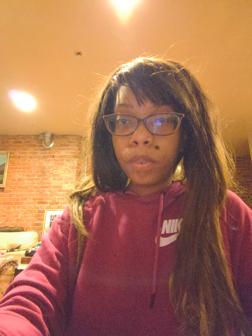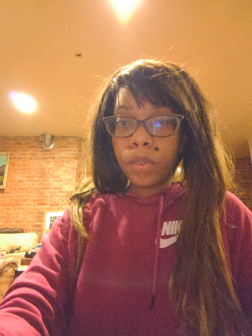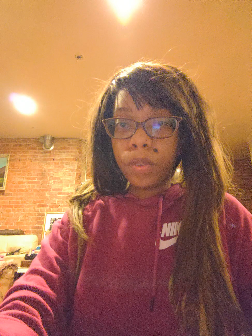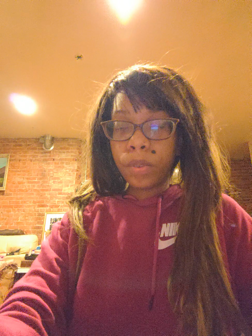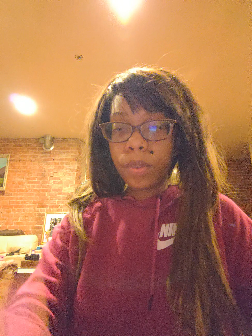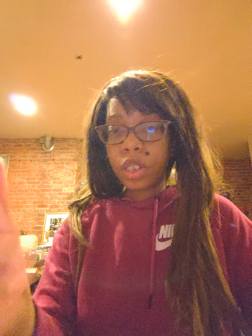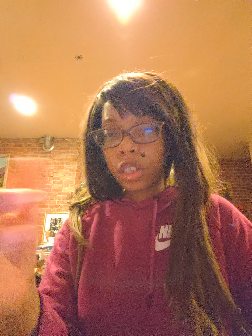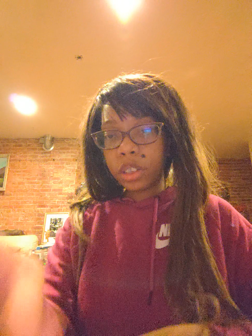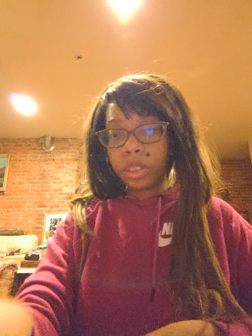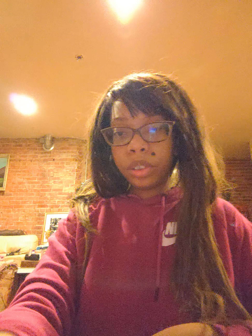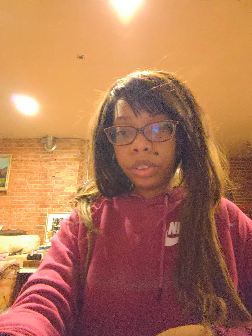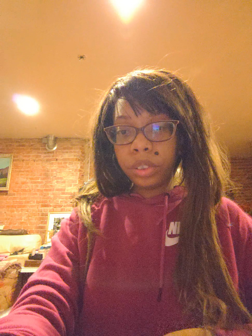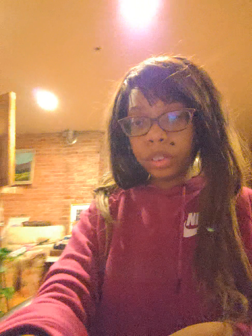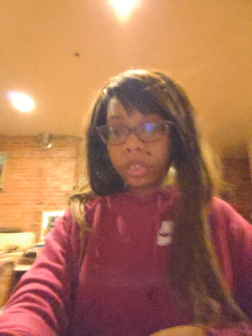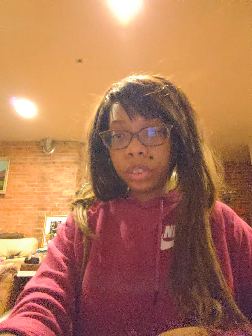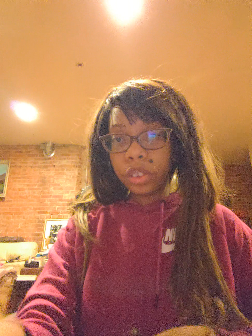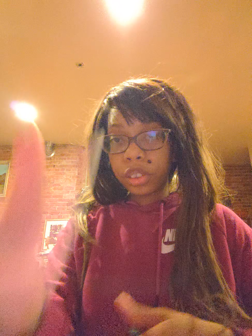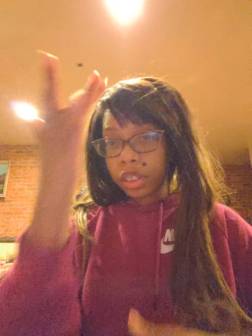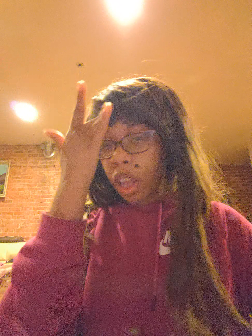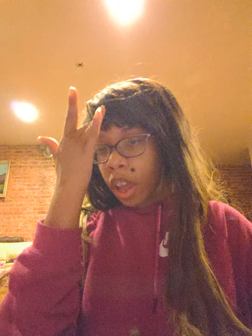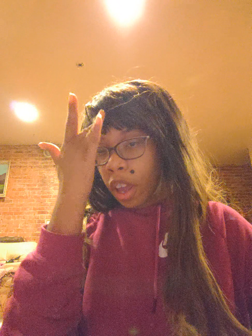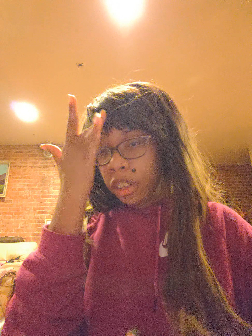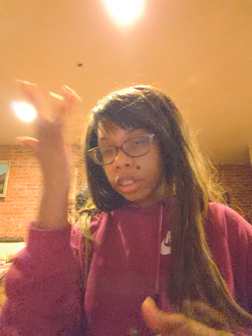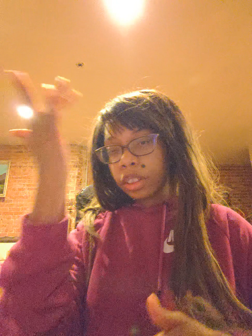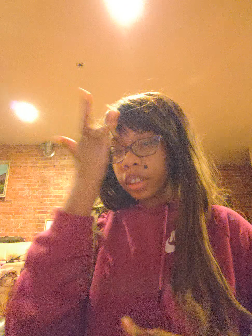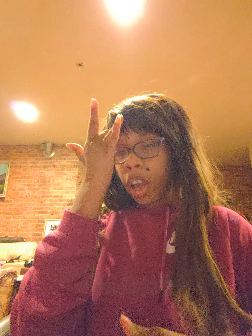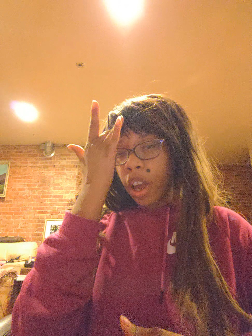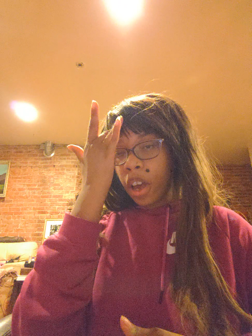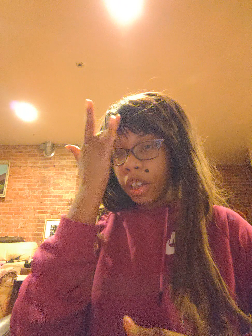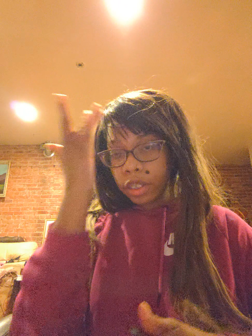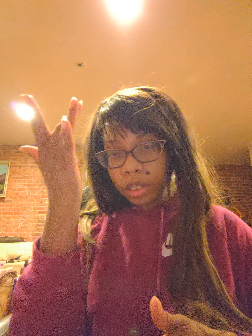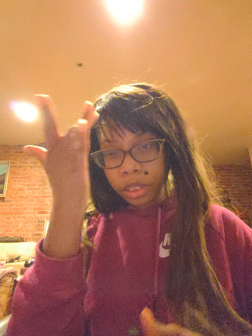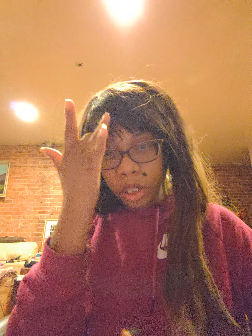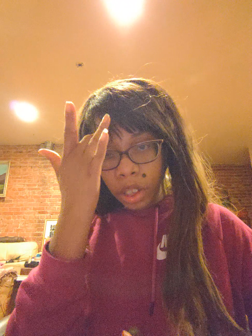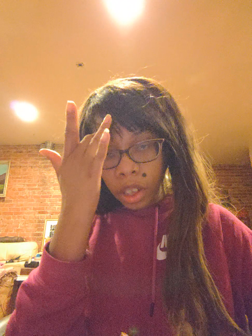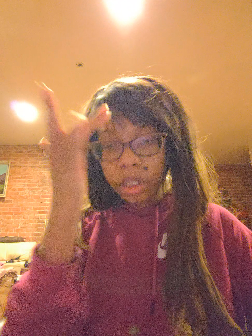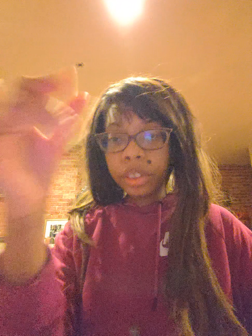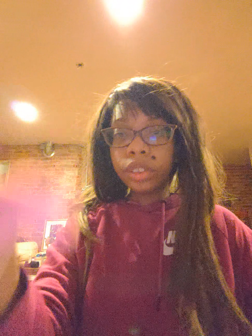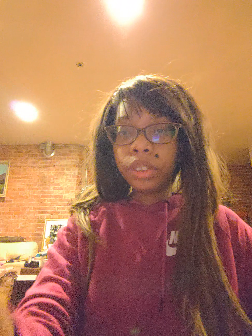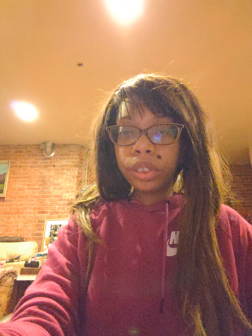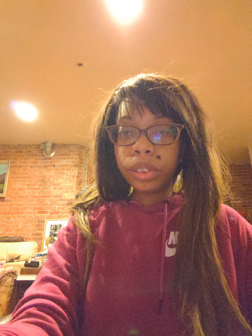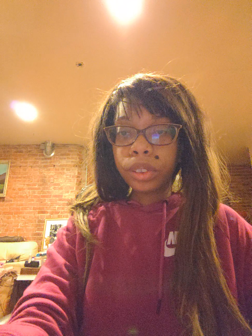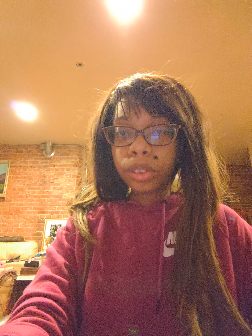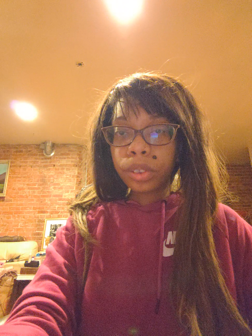sick